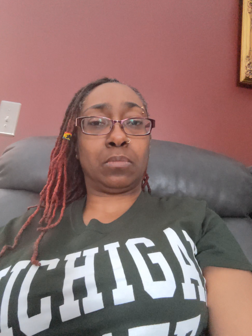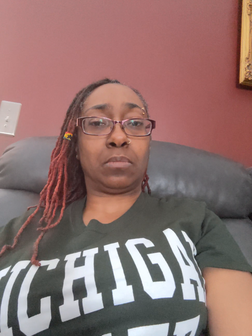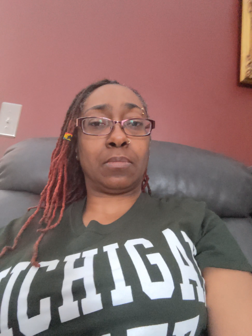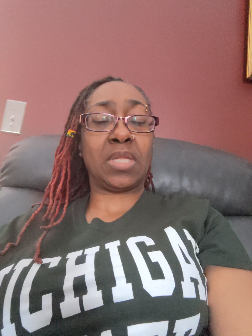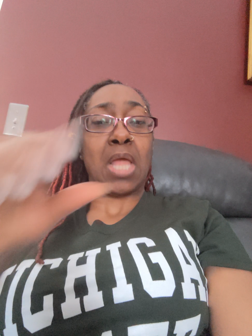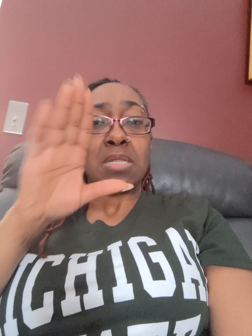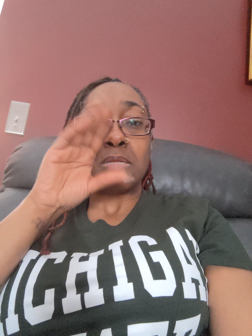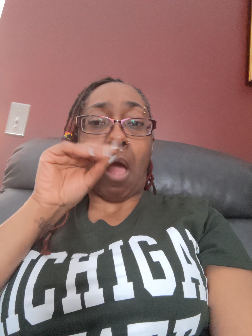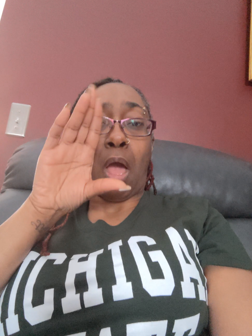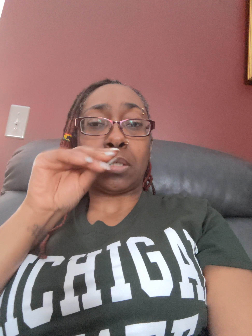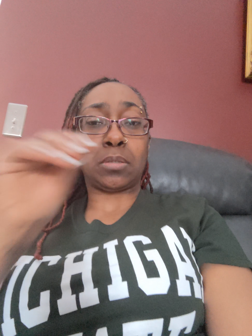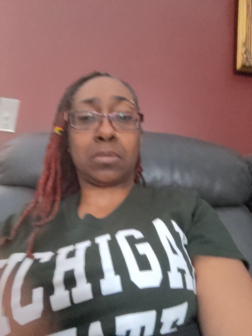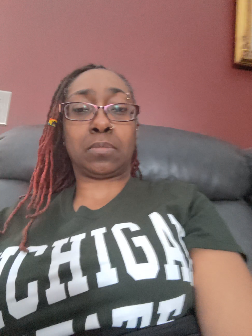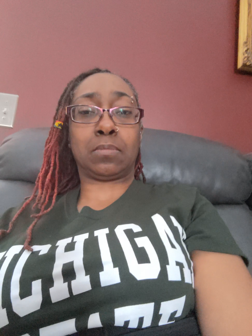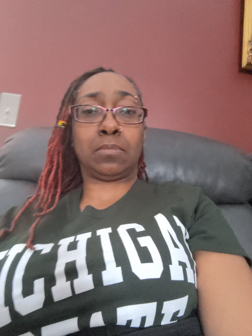duck